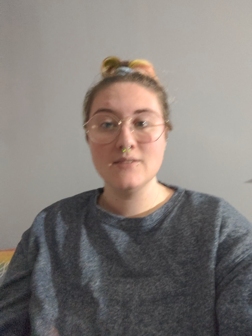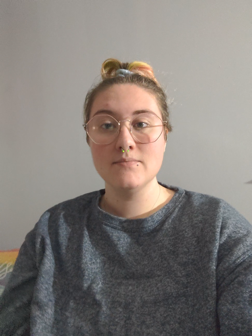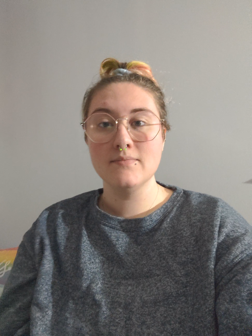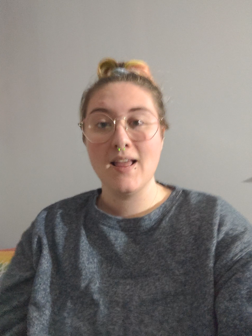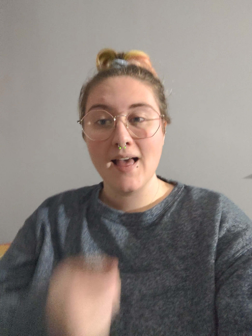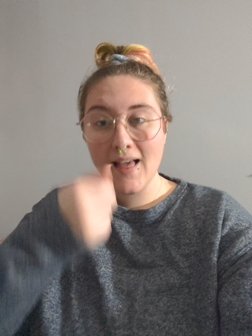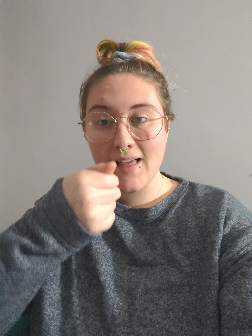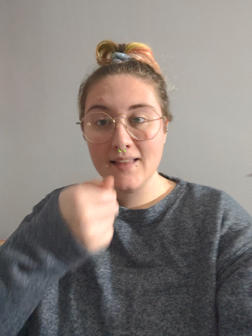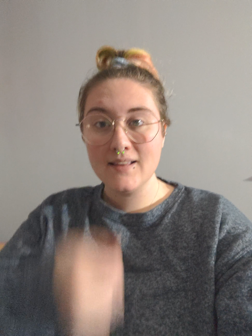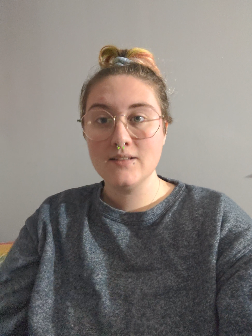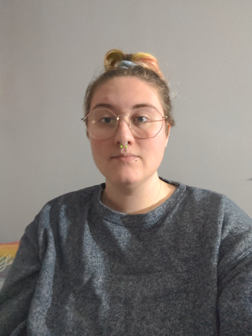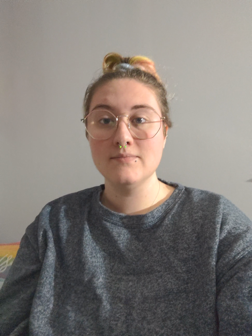hide